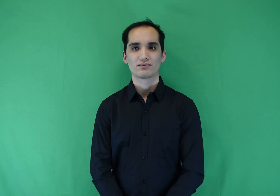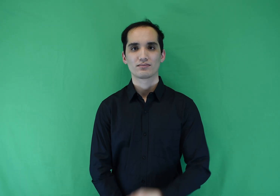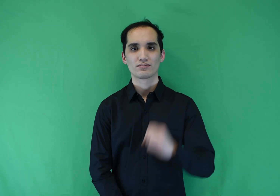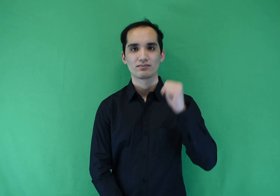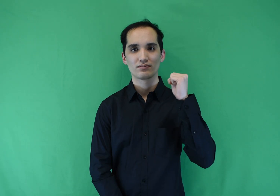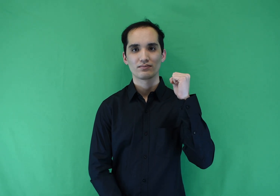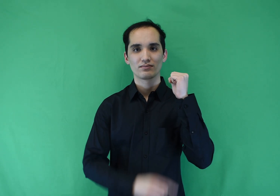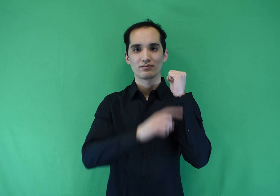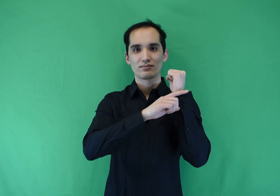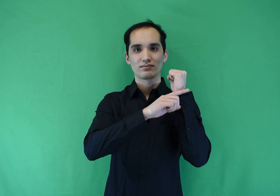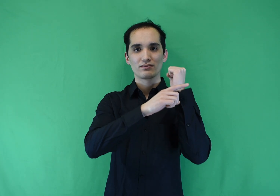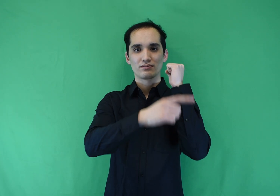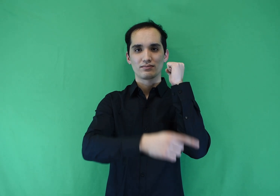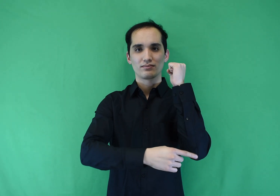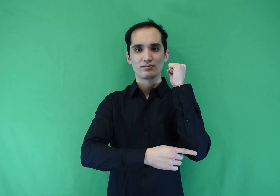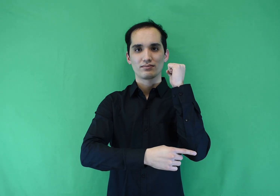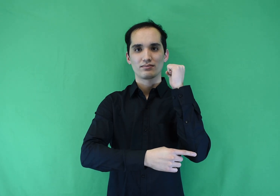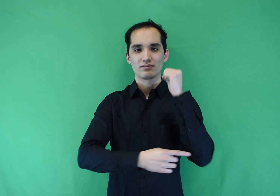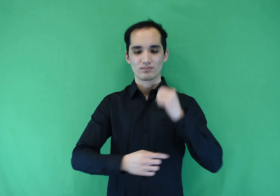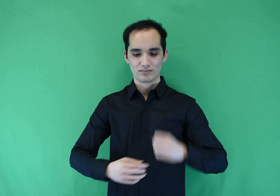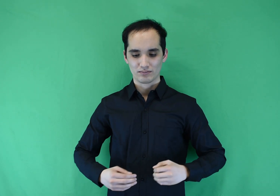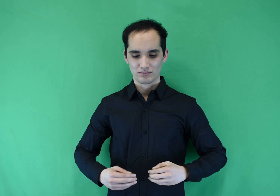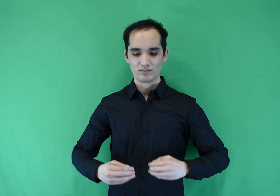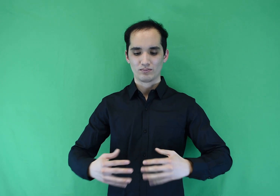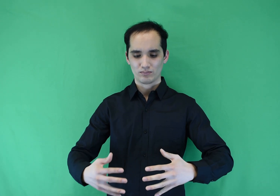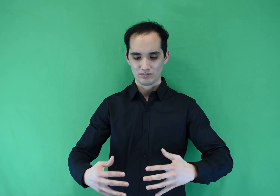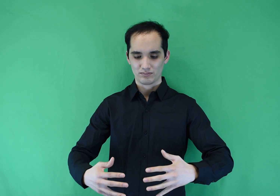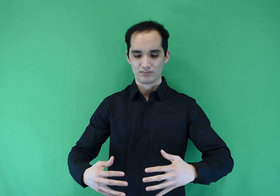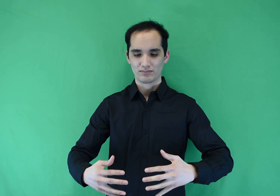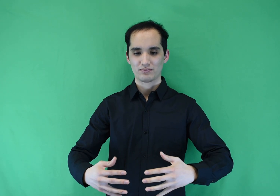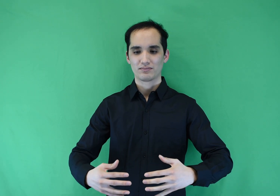embarazada